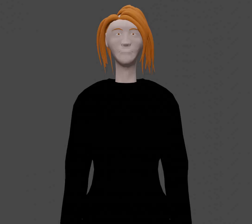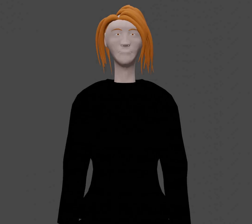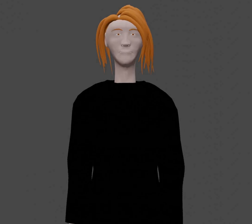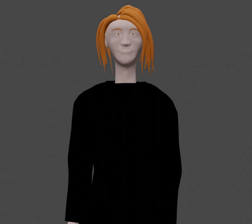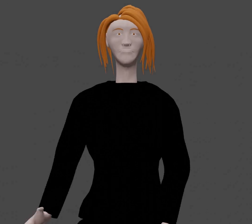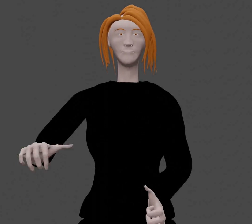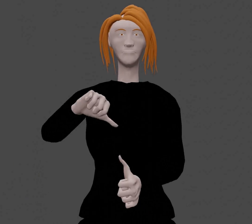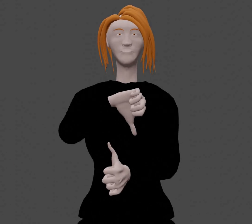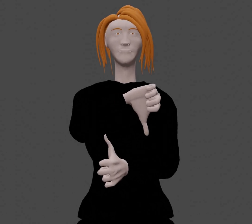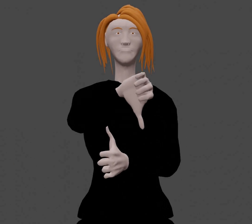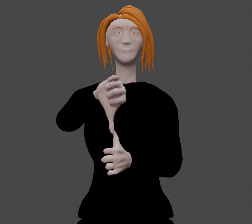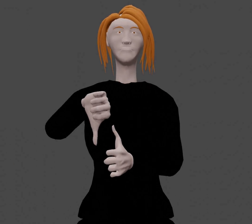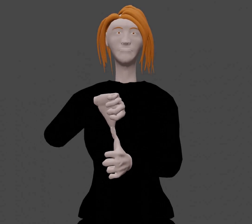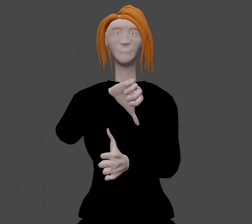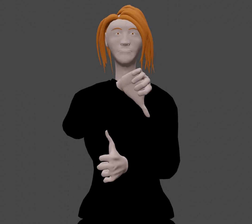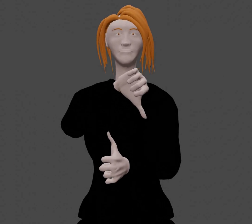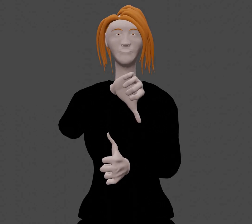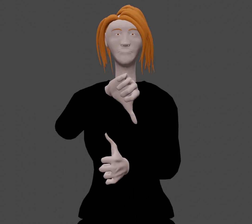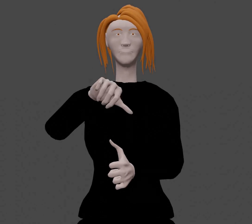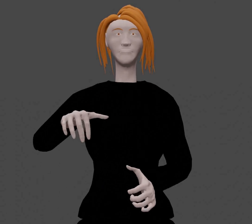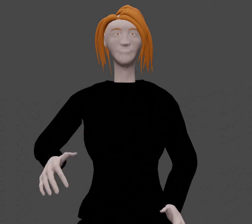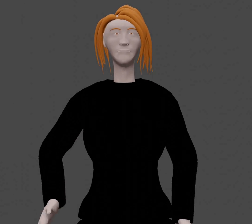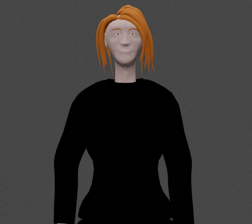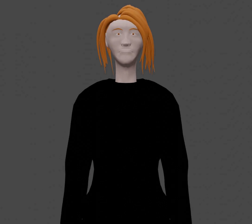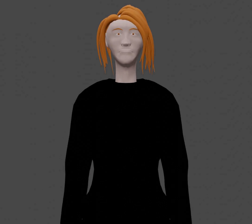Associate